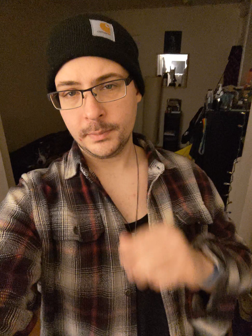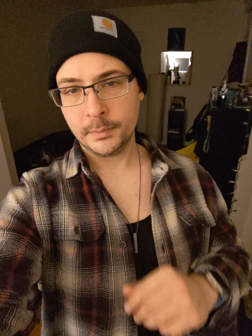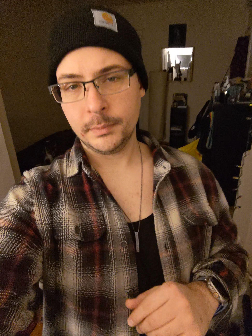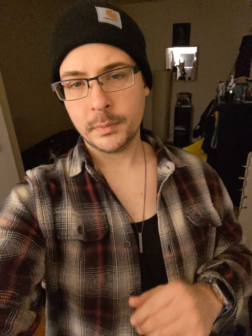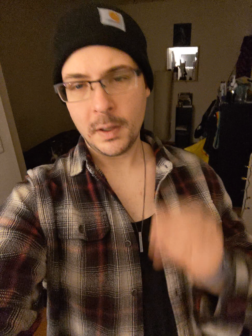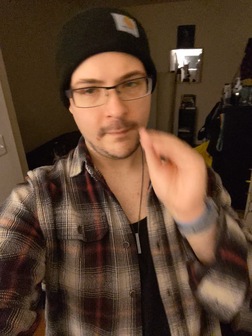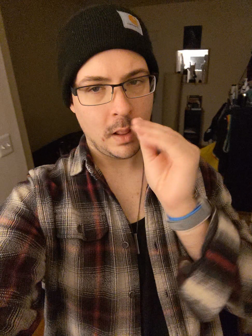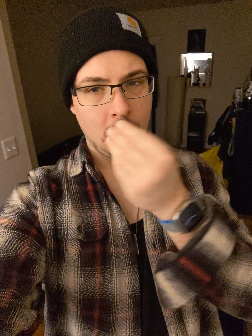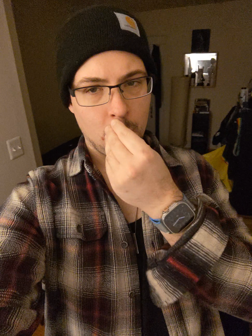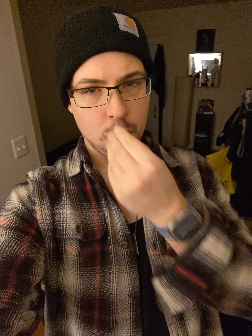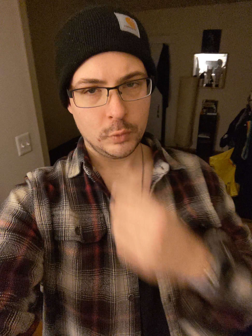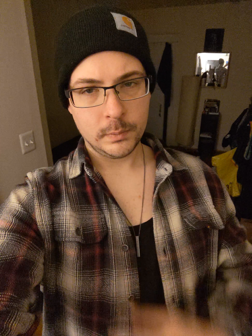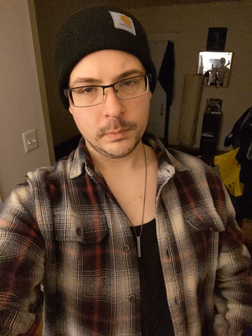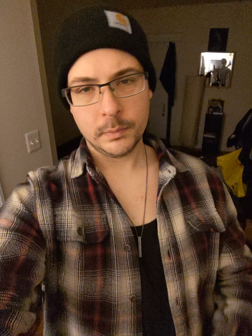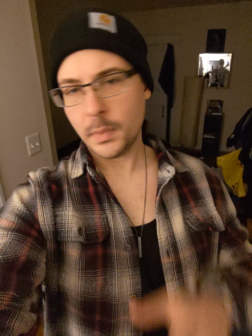flower